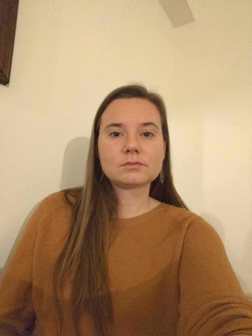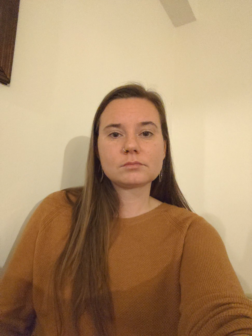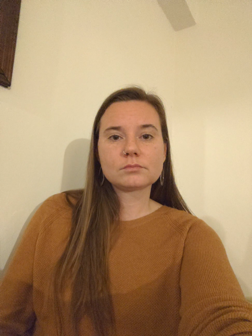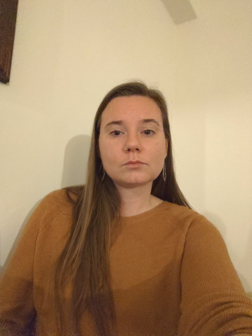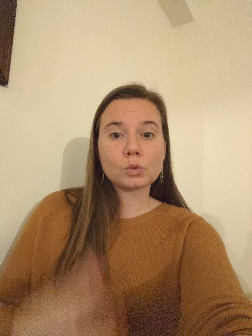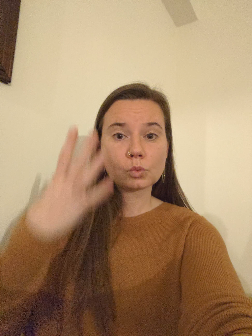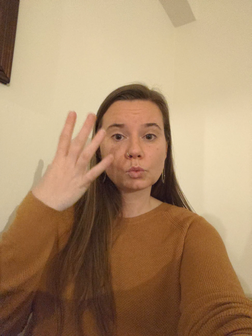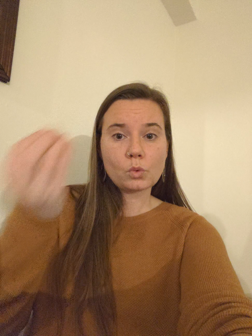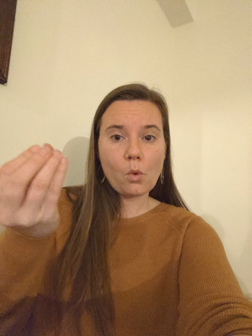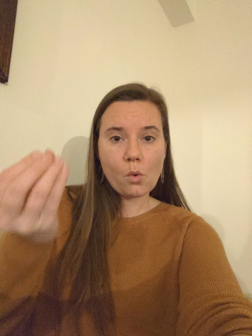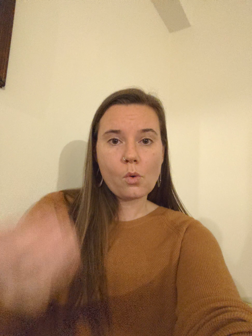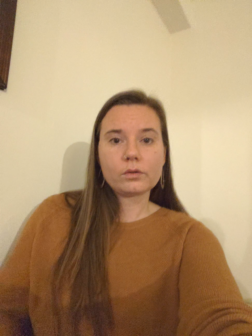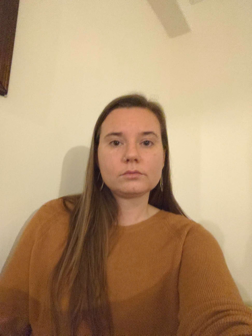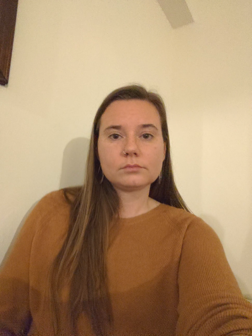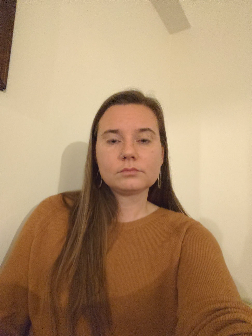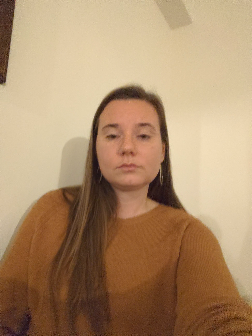go